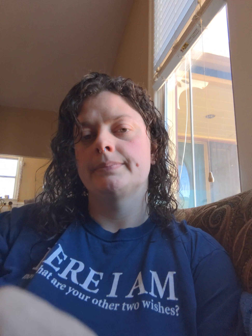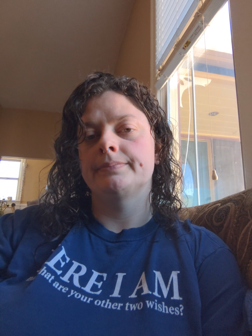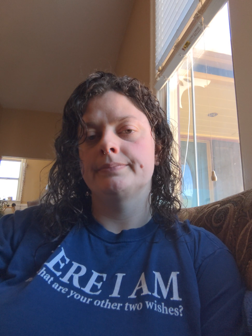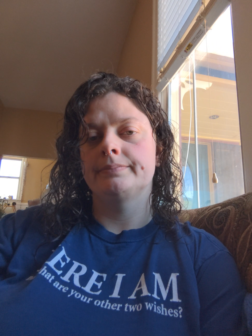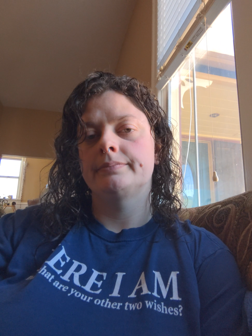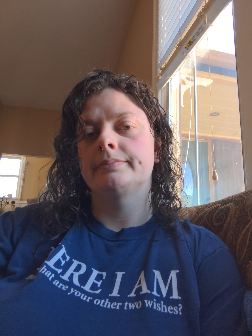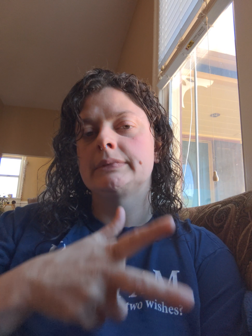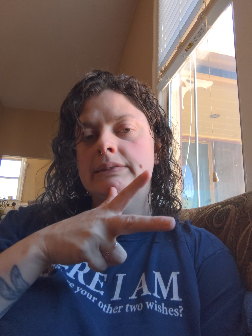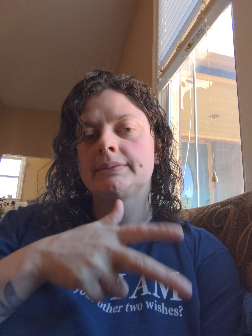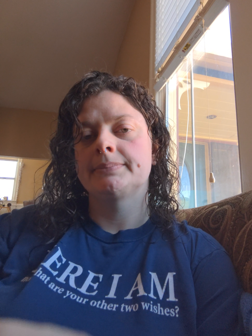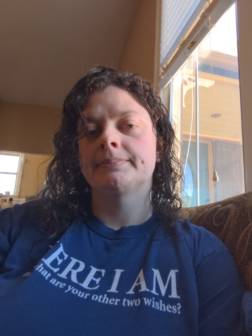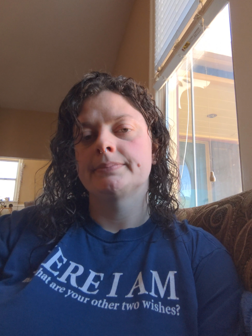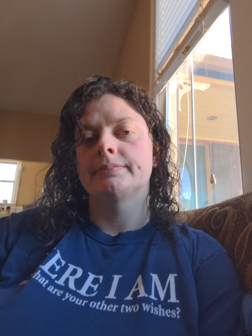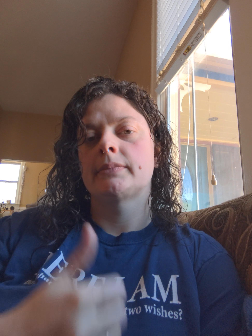hen